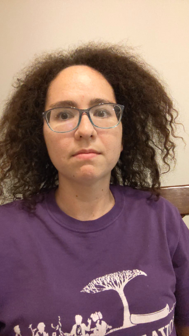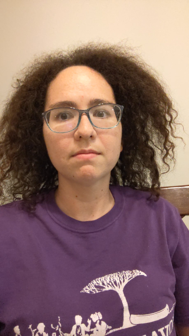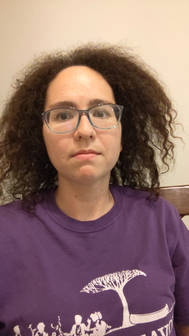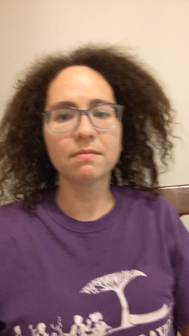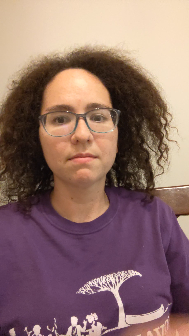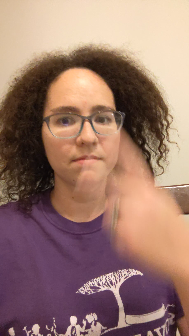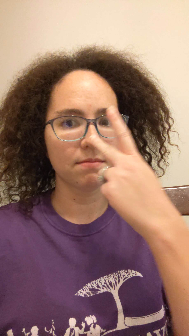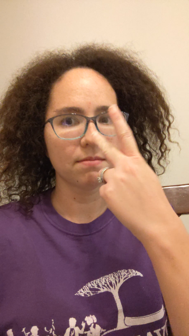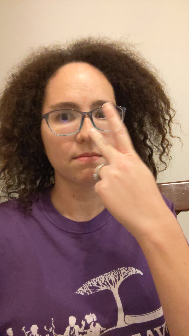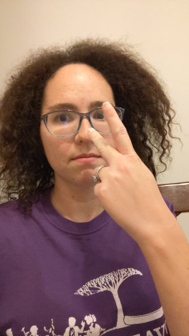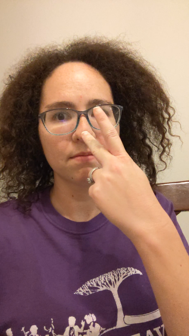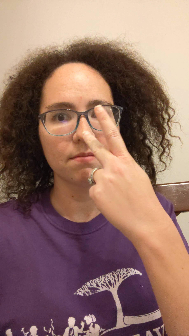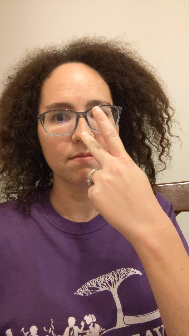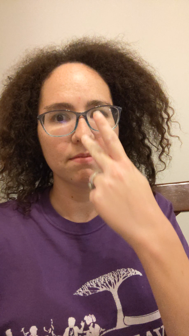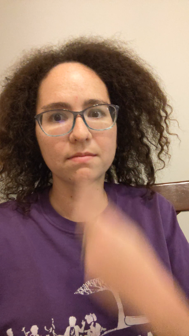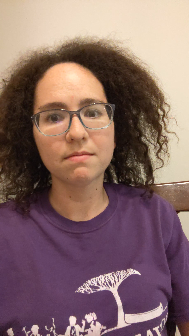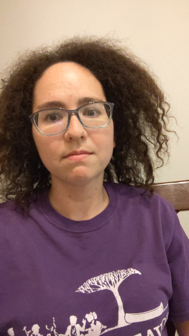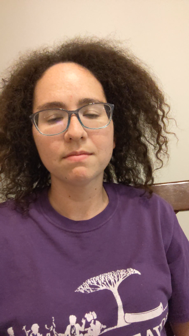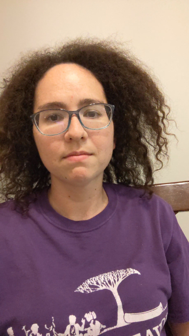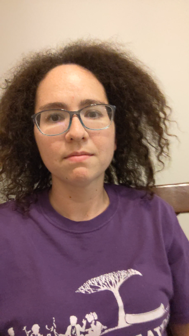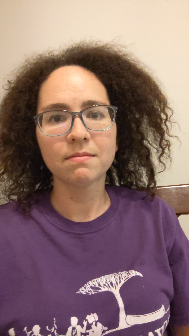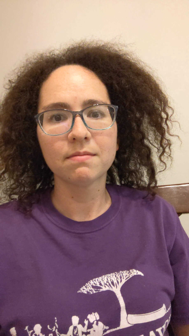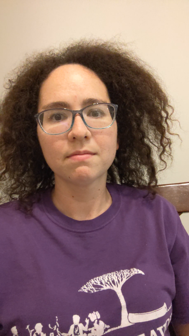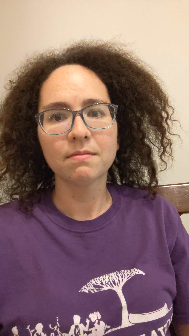penis